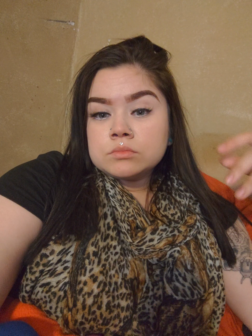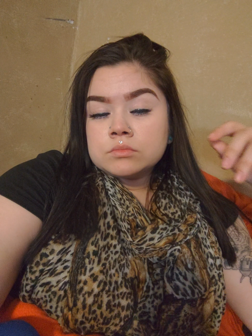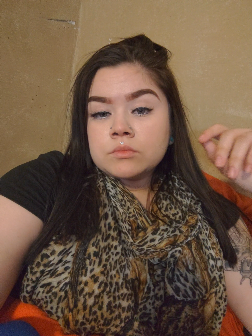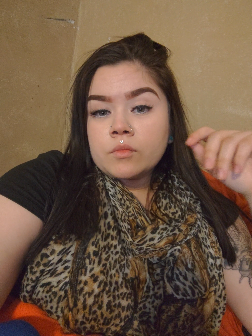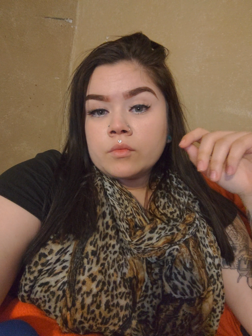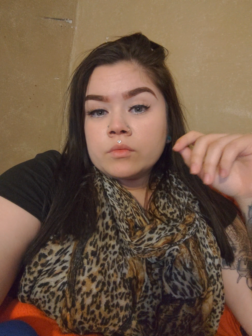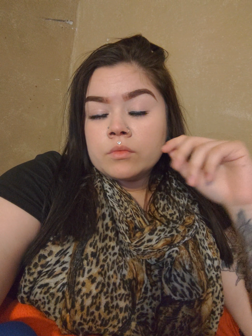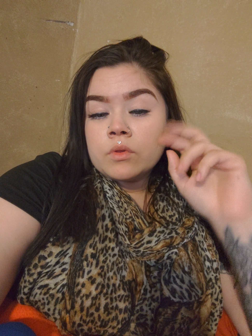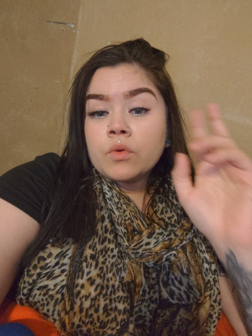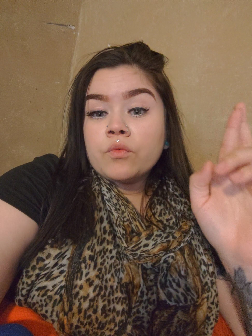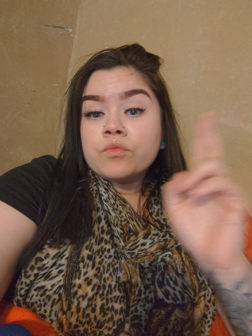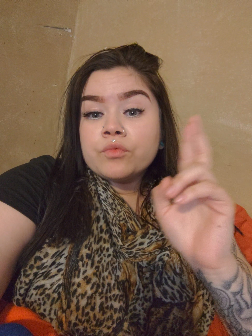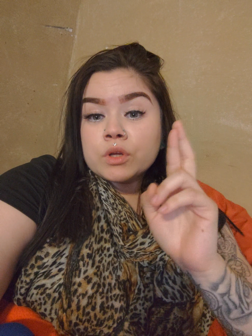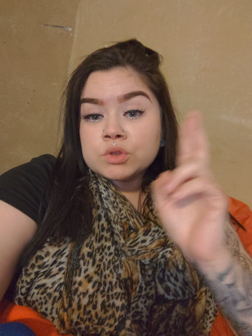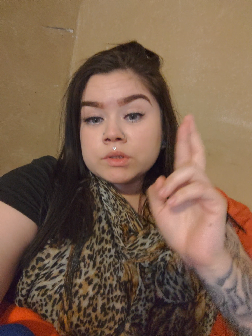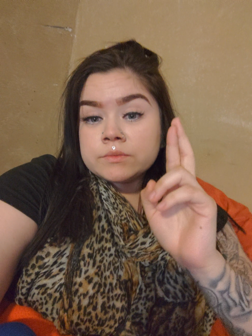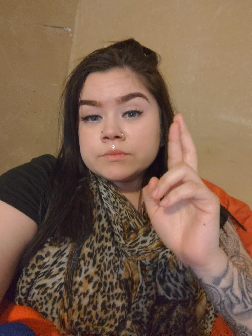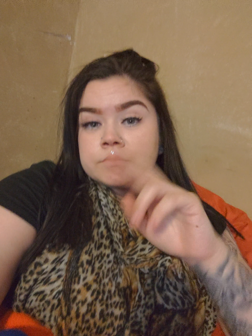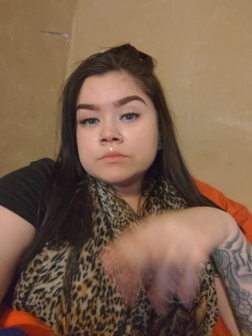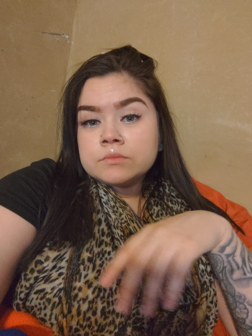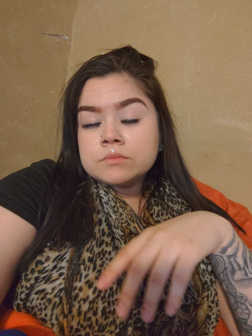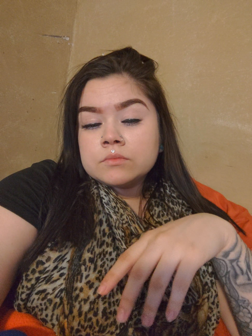refrigerator